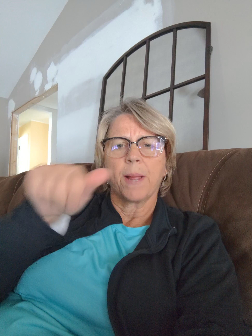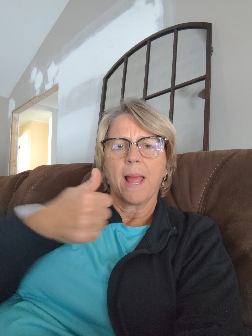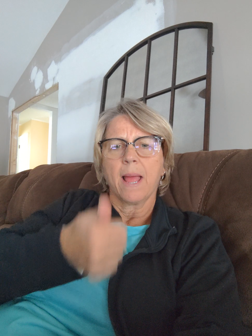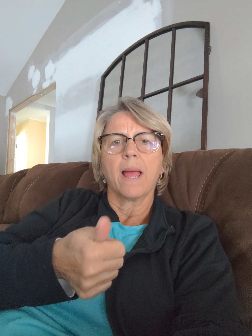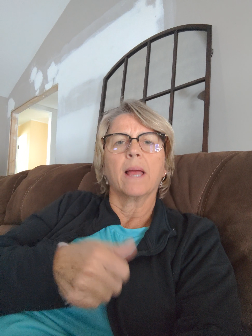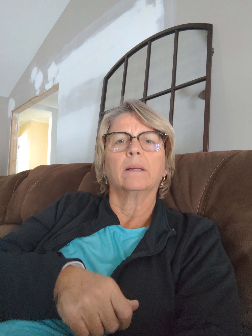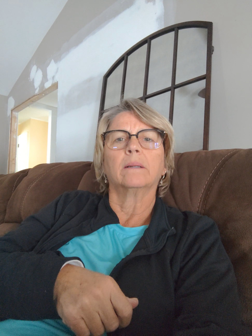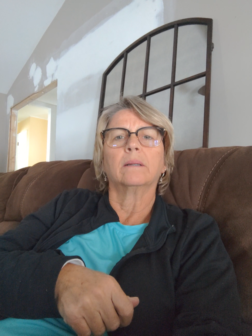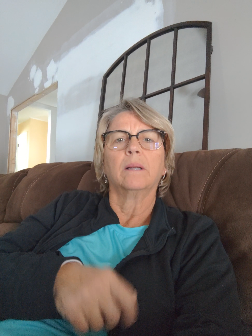beside